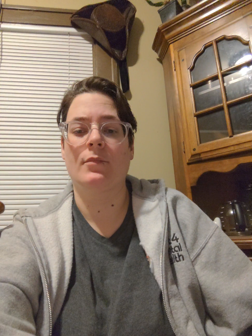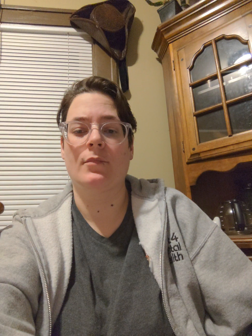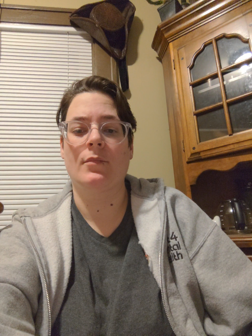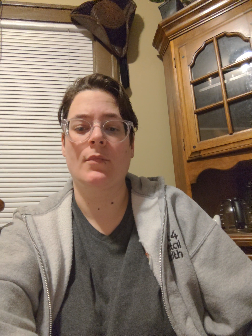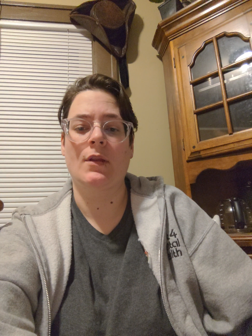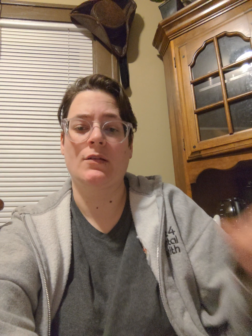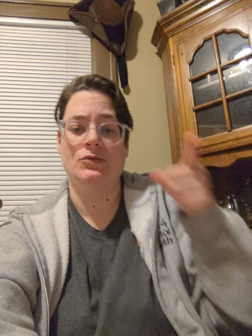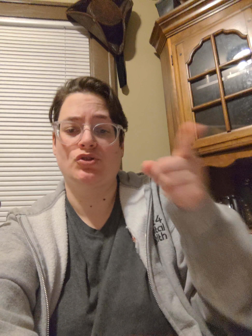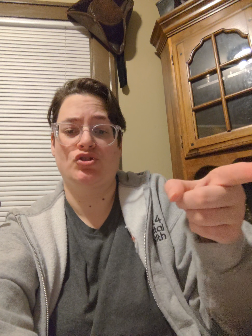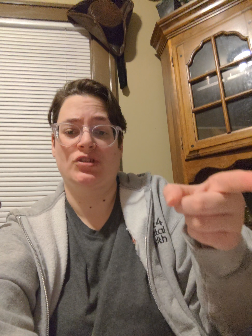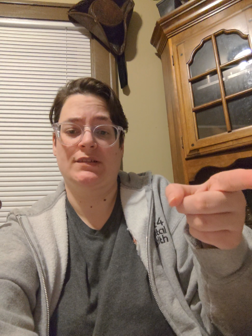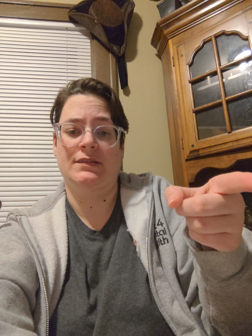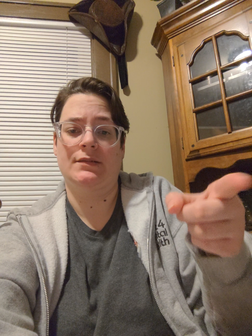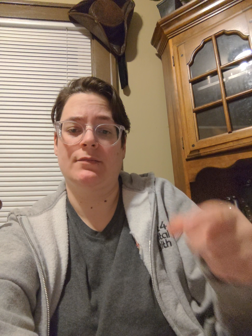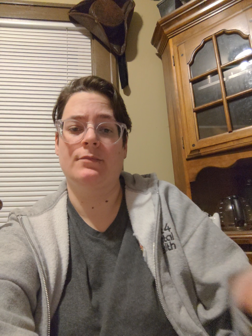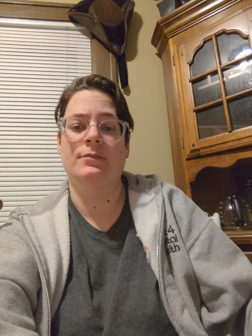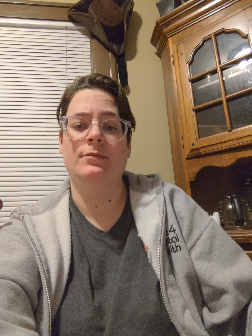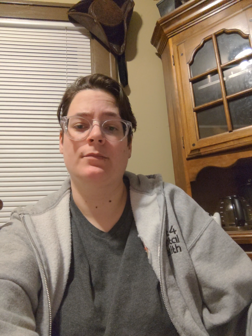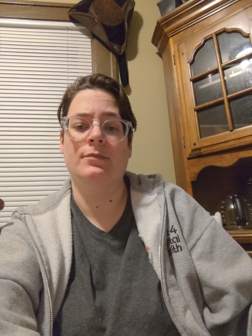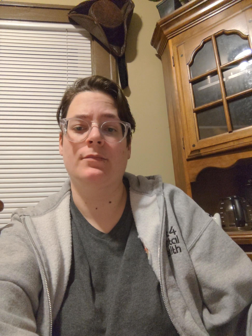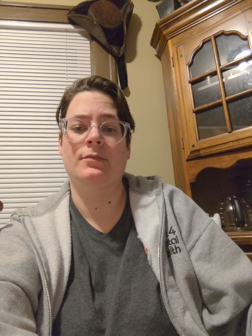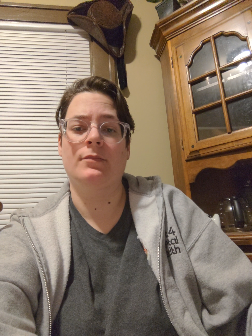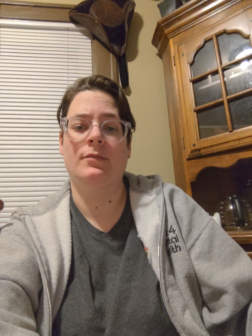he/she/it